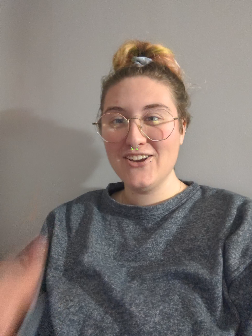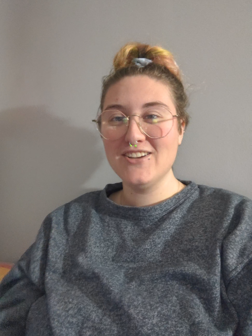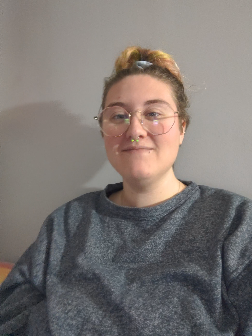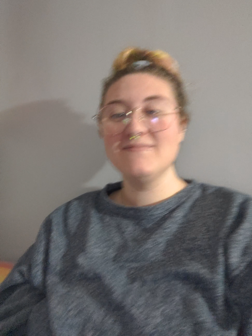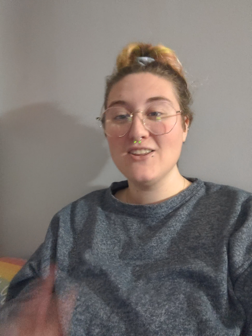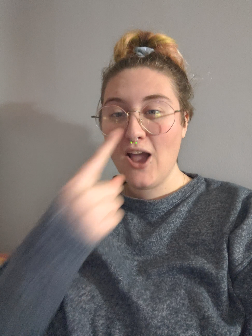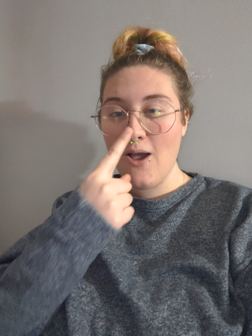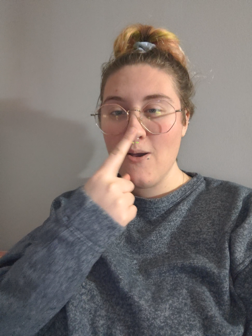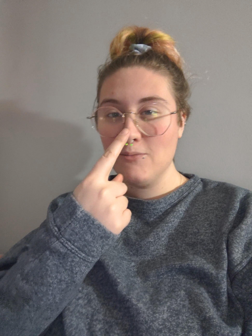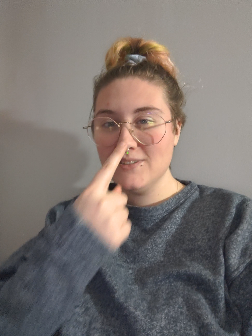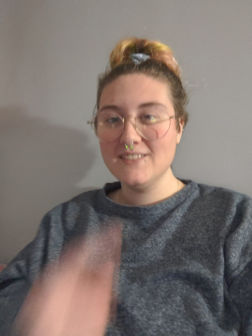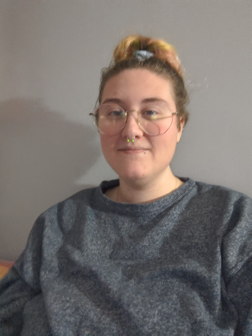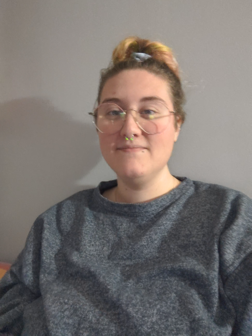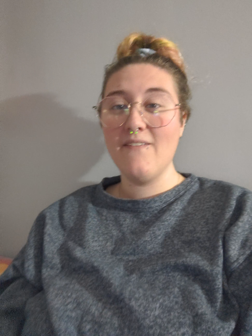nose